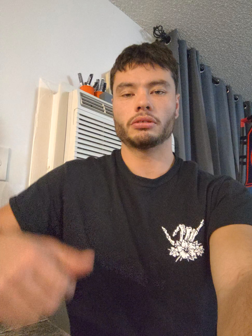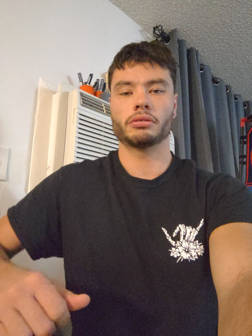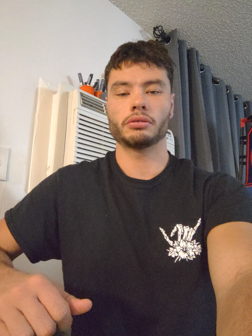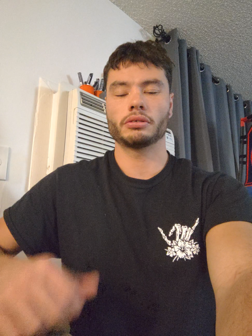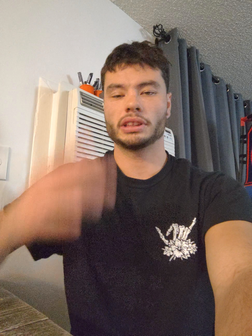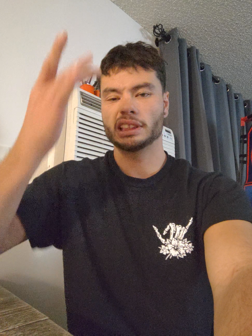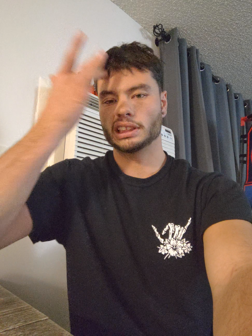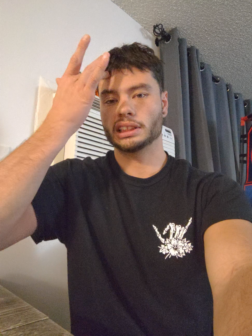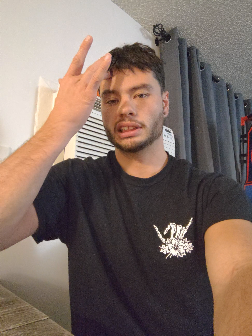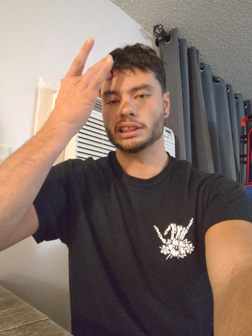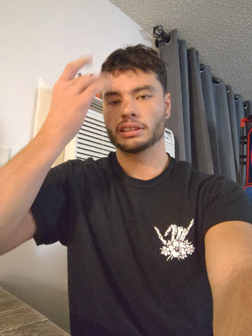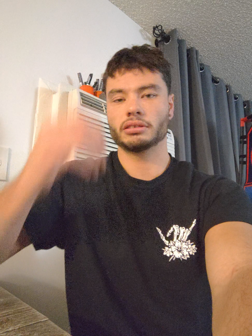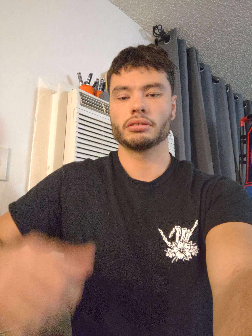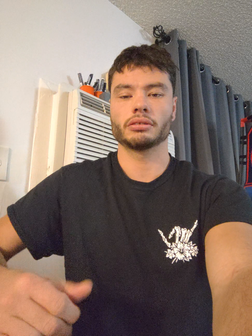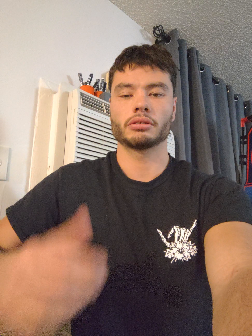sick